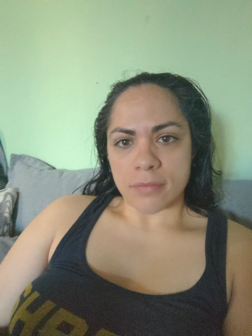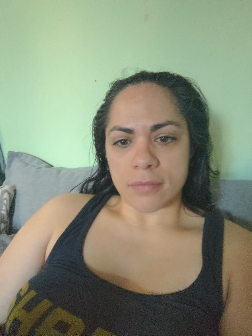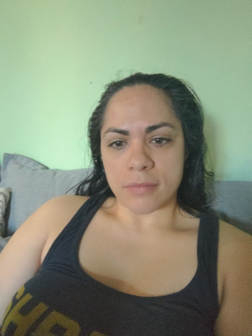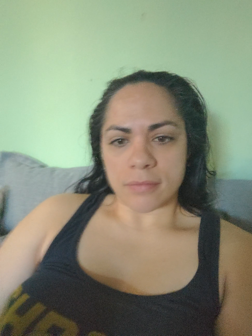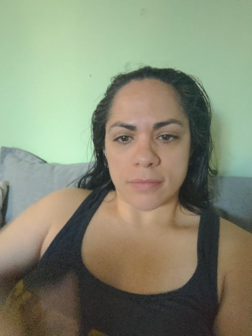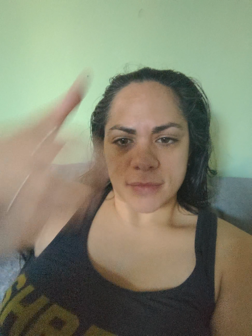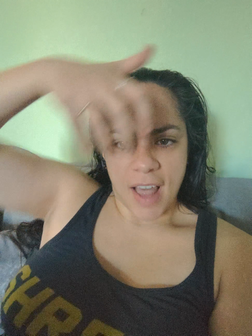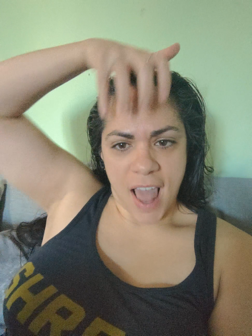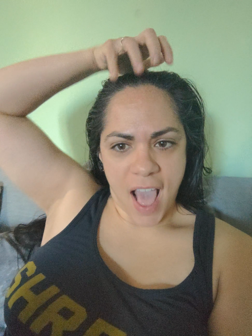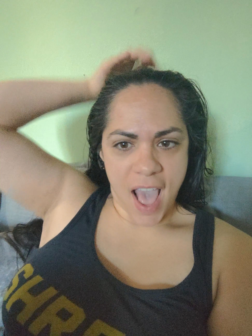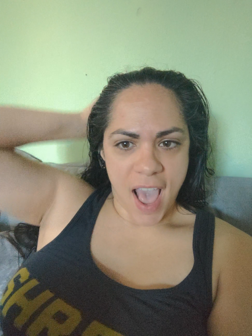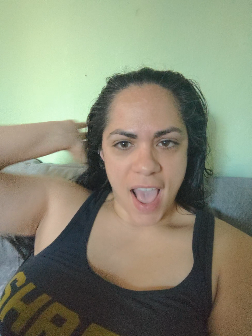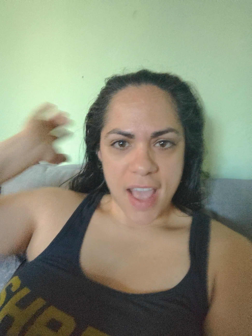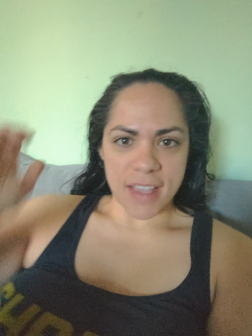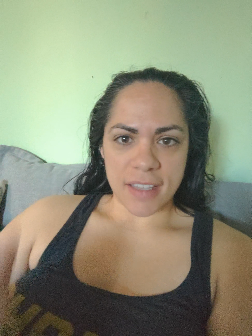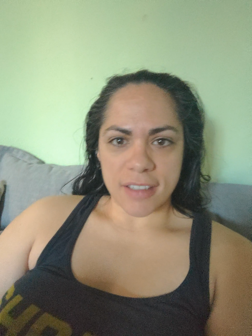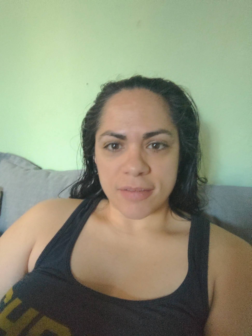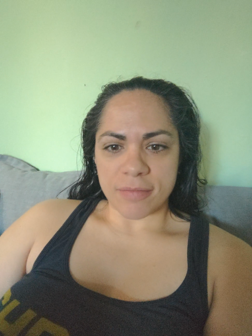lion